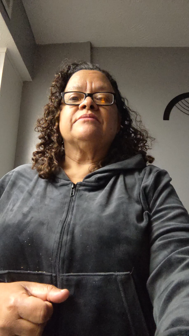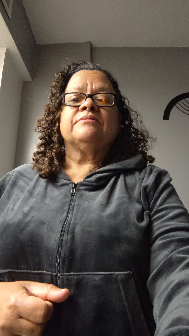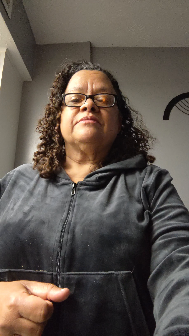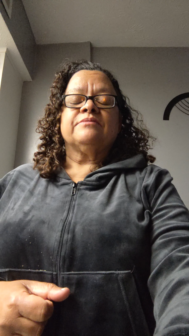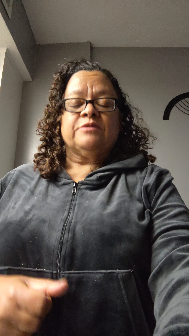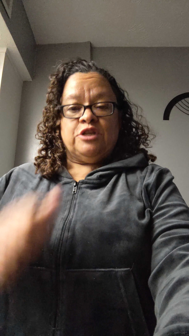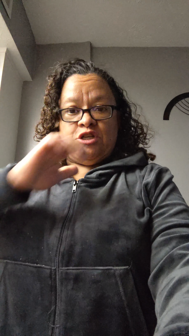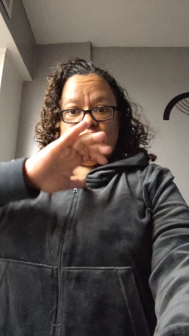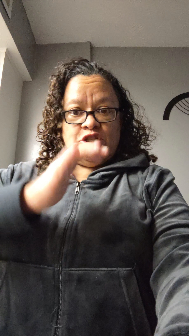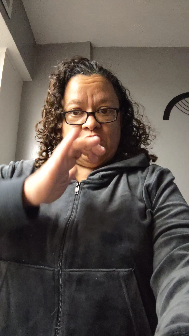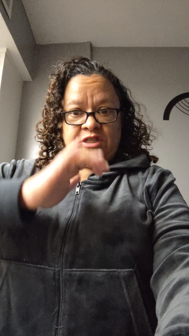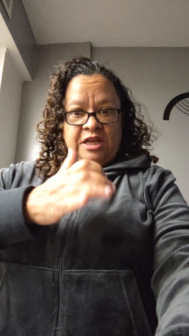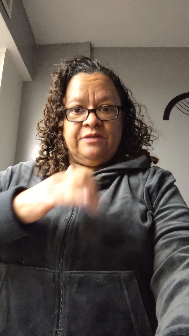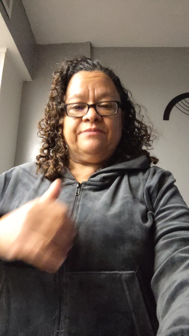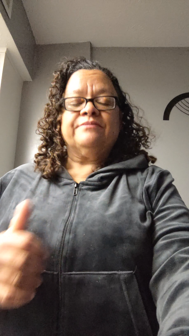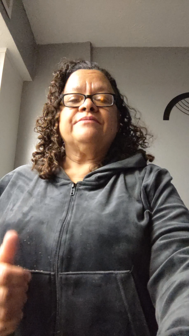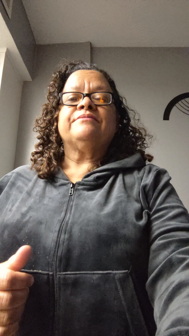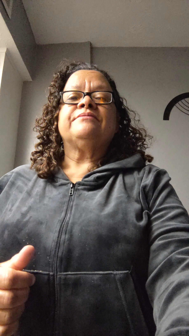cheese